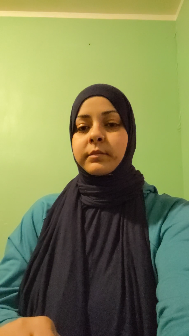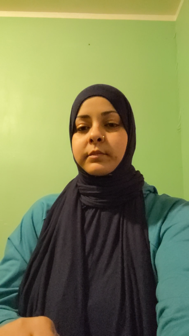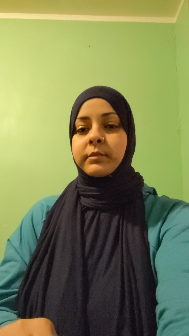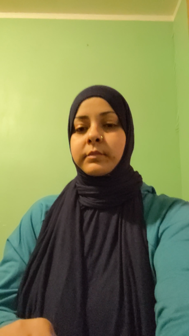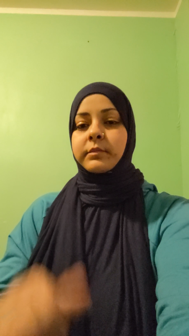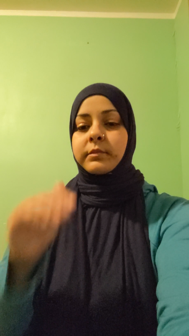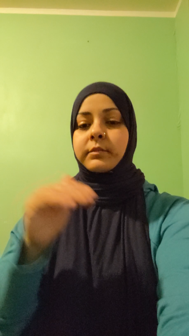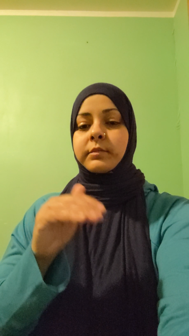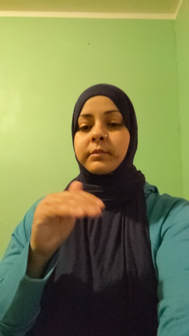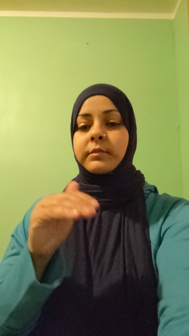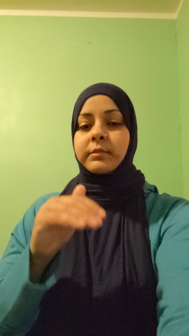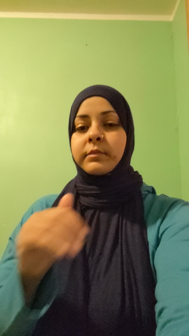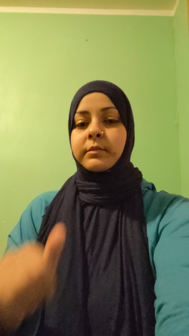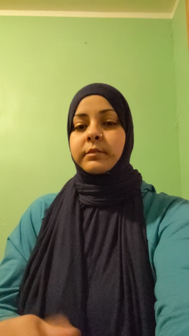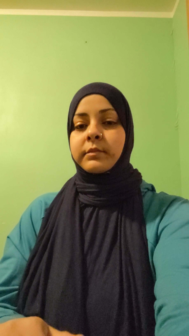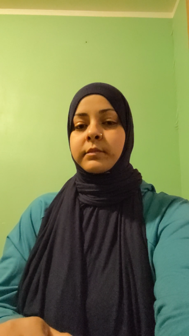doctor